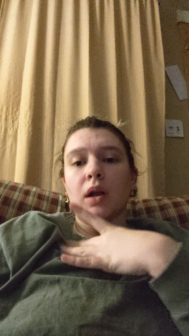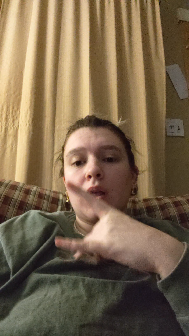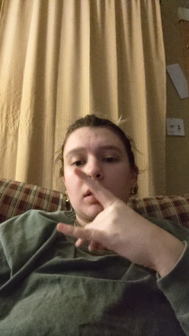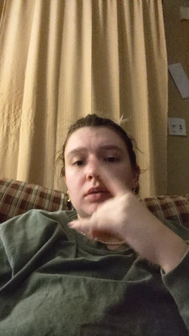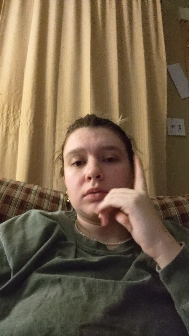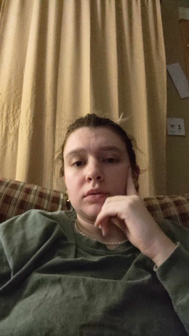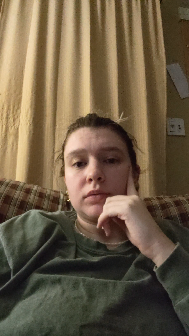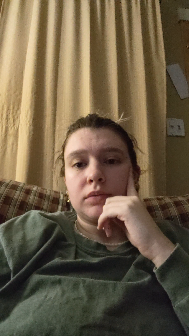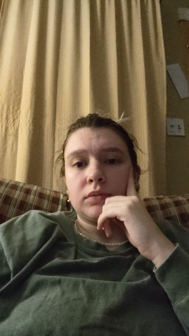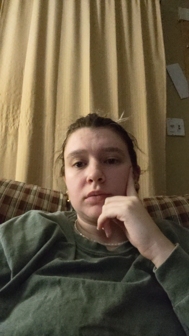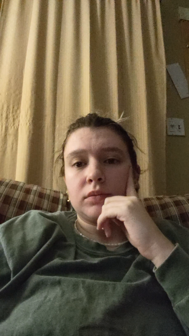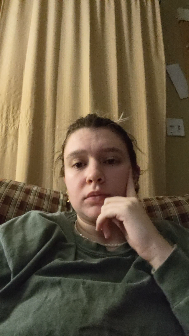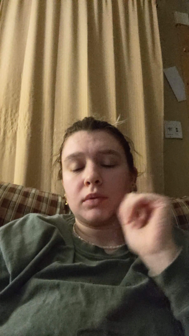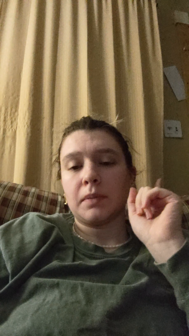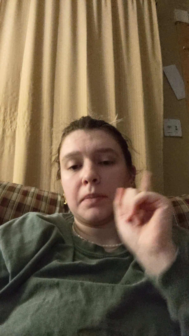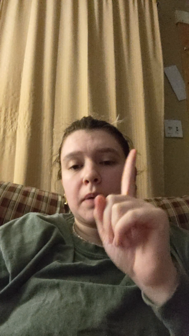bump